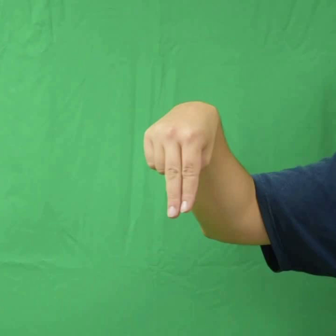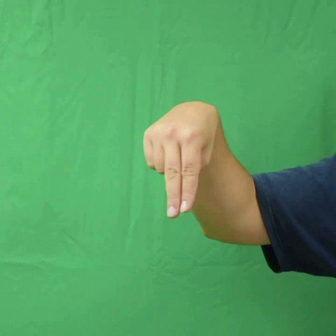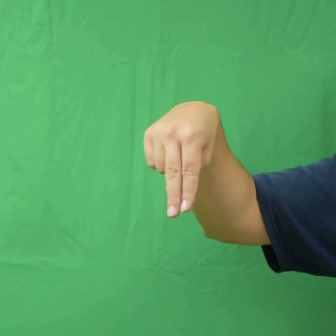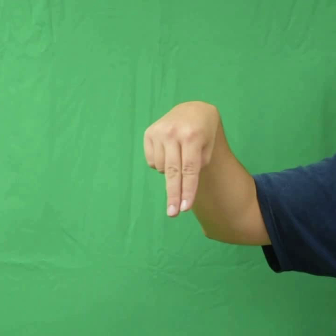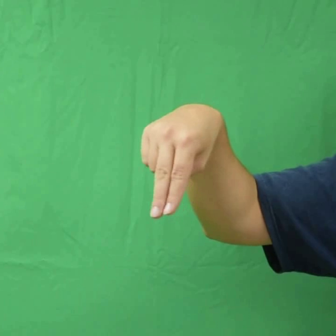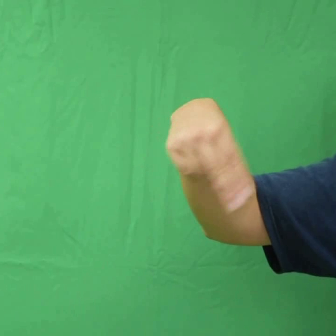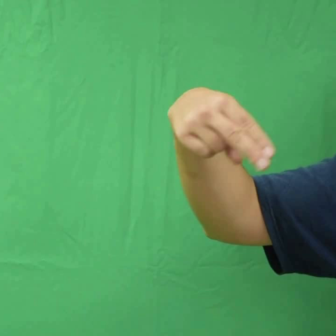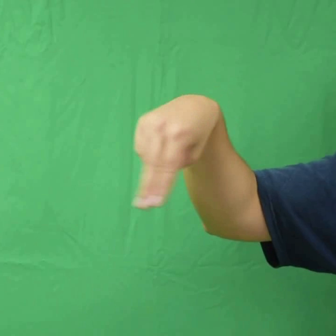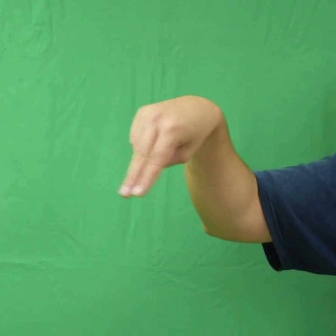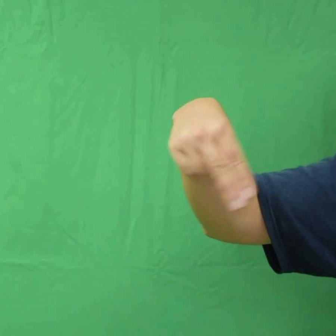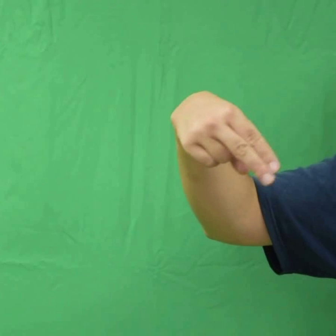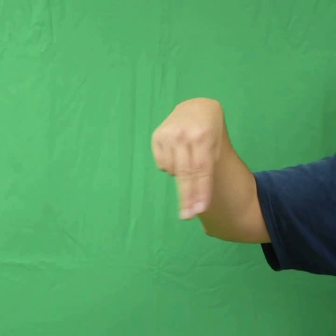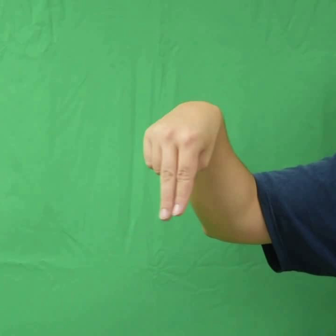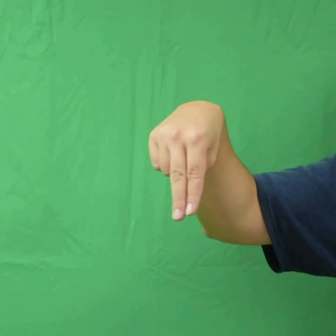Ñ